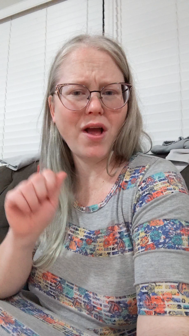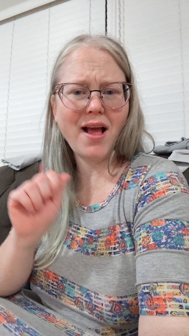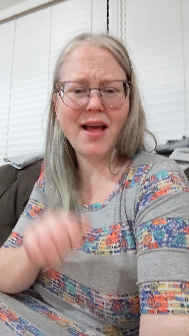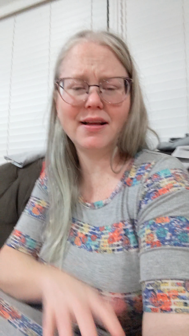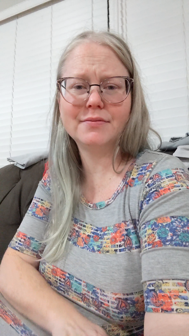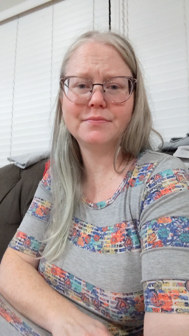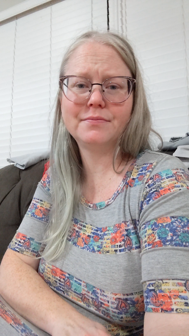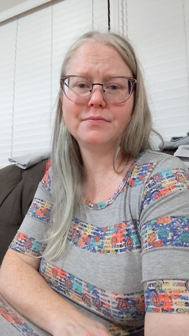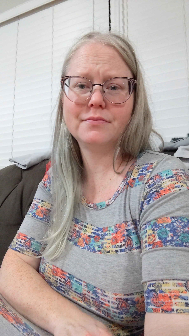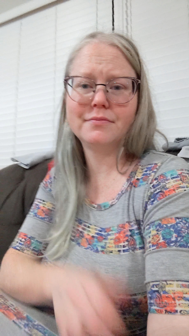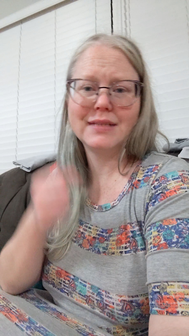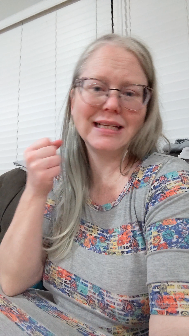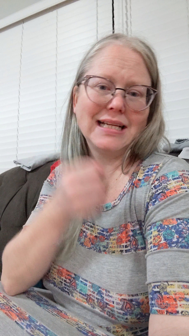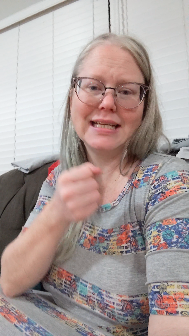hit